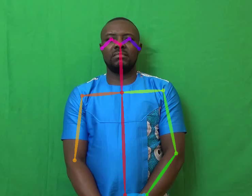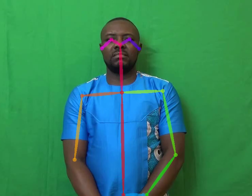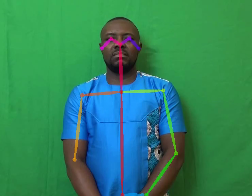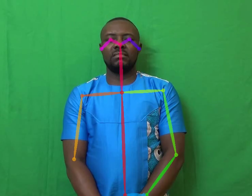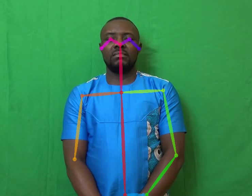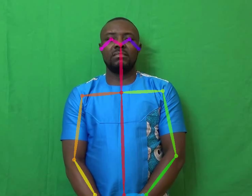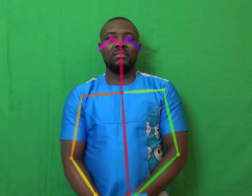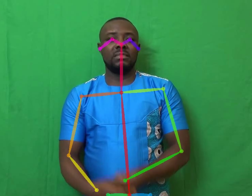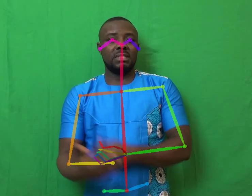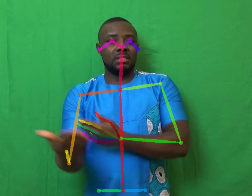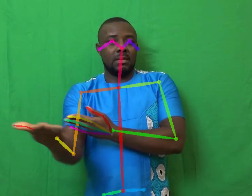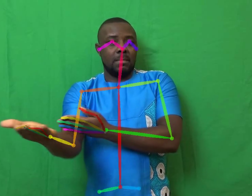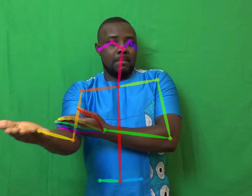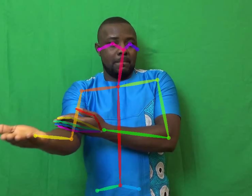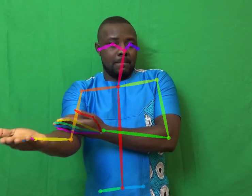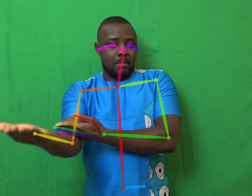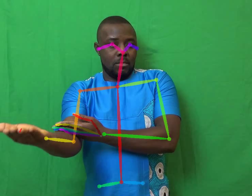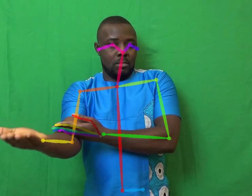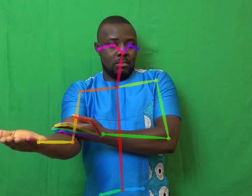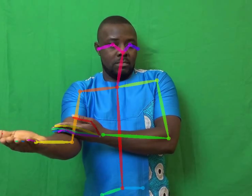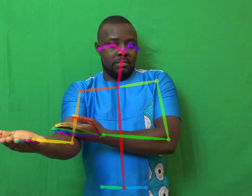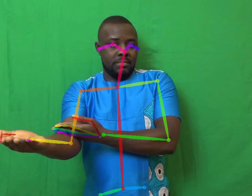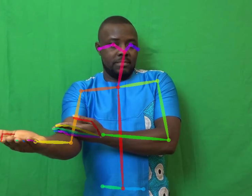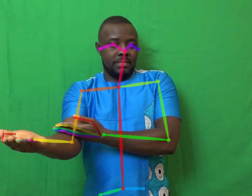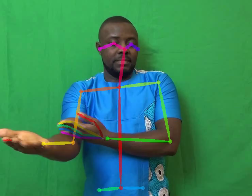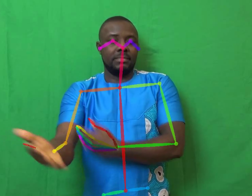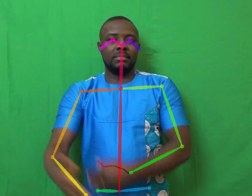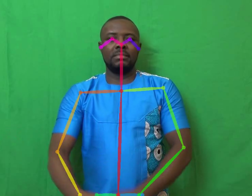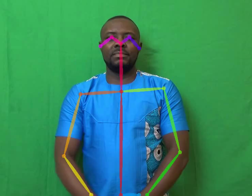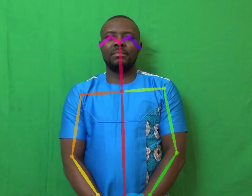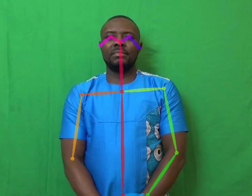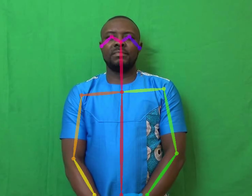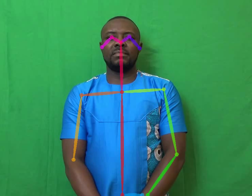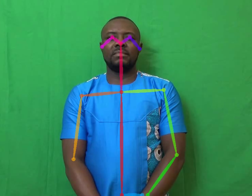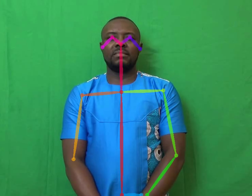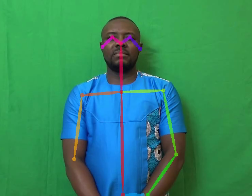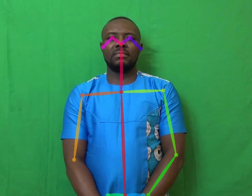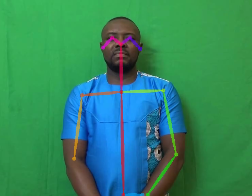morning